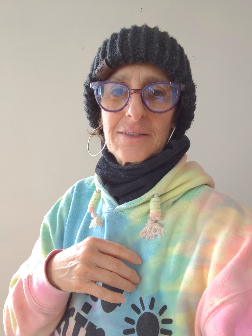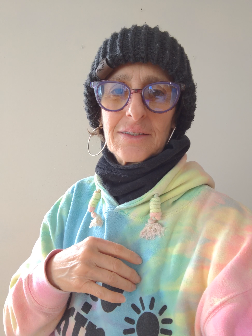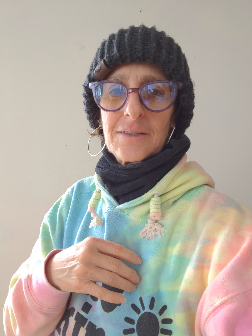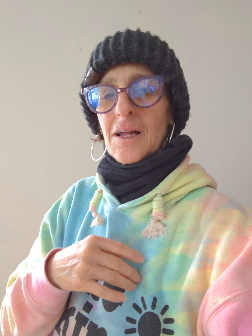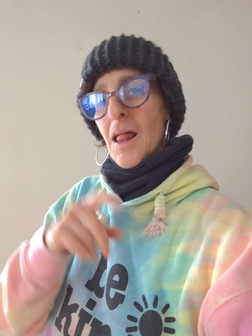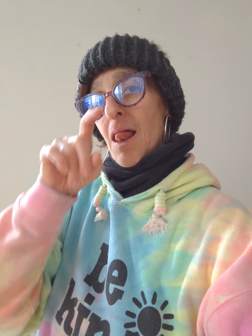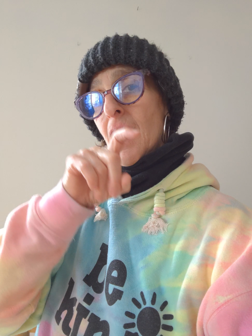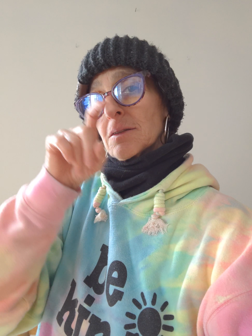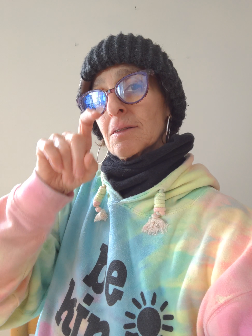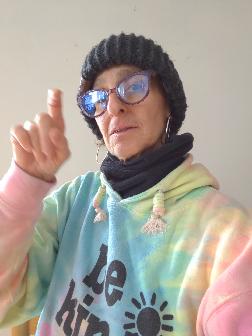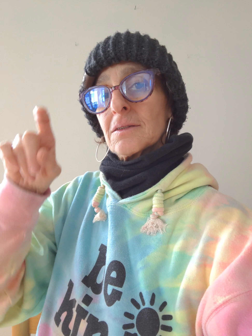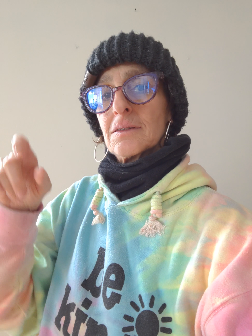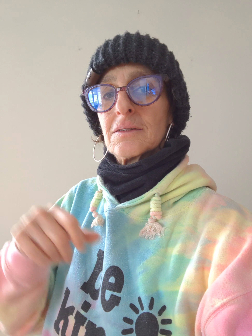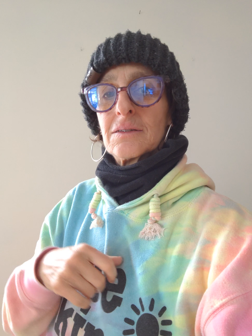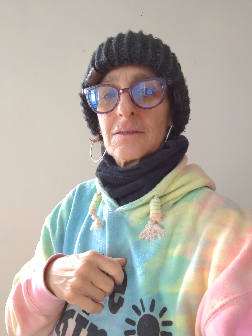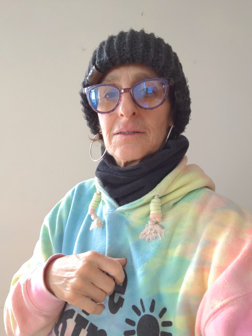closet